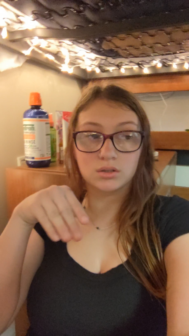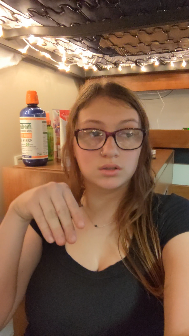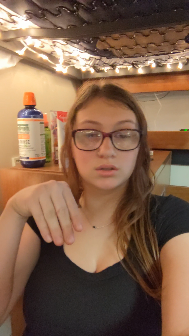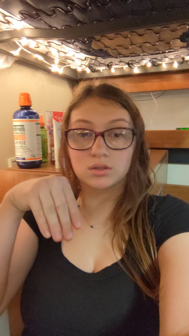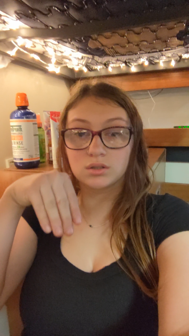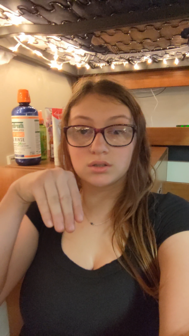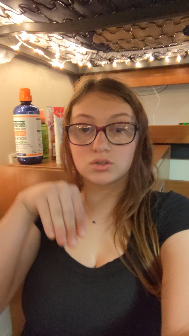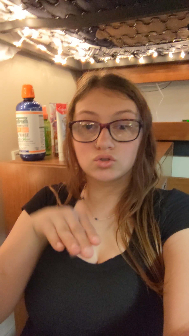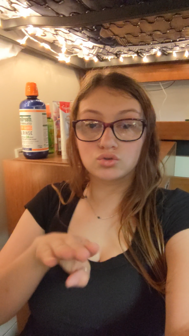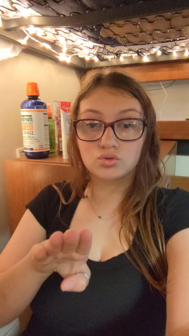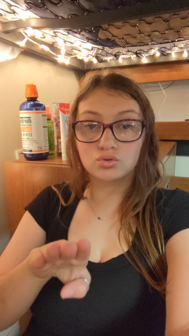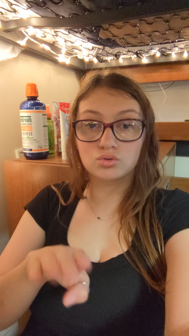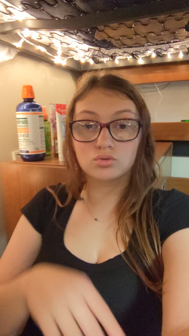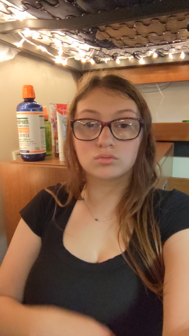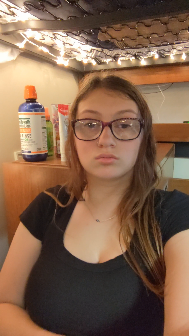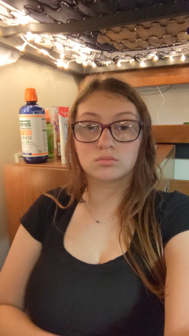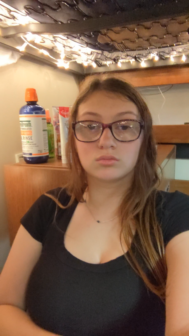enter